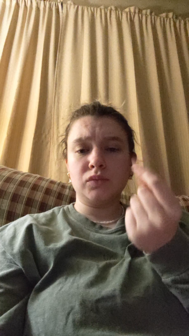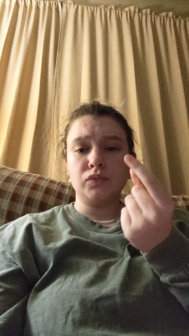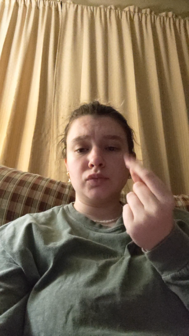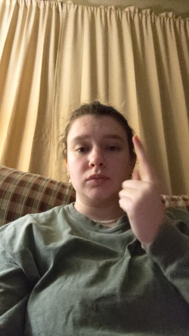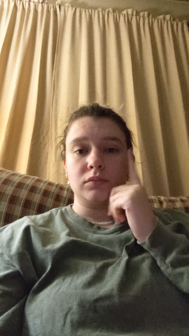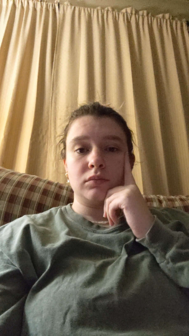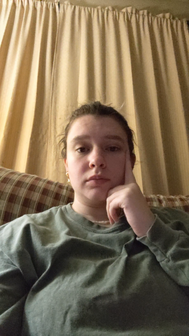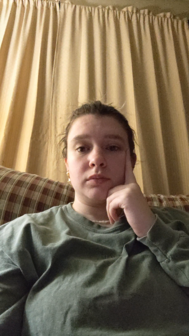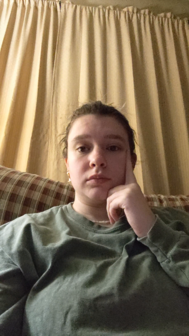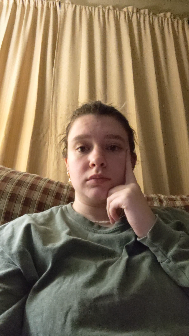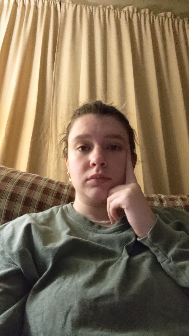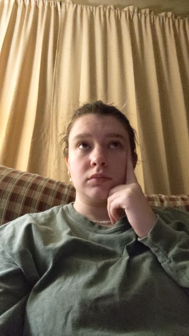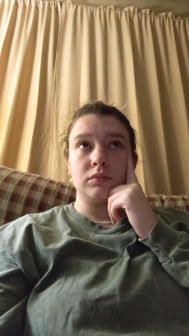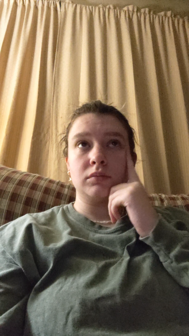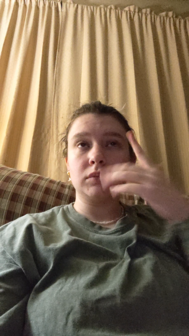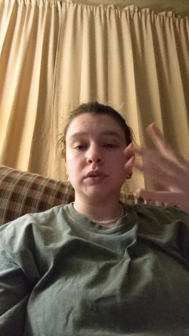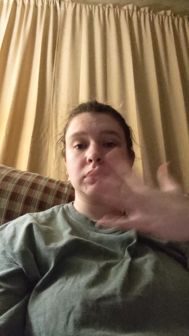scared